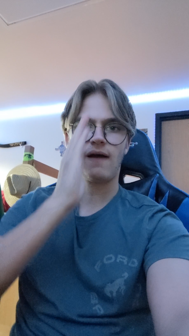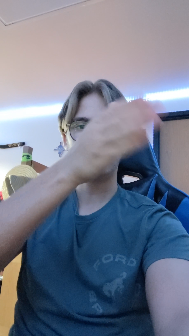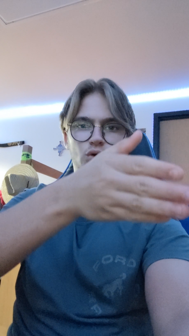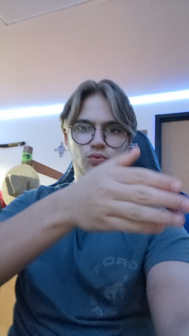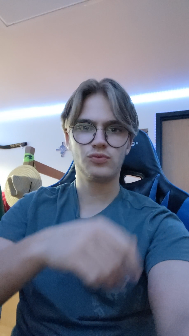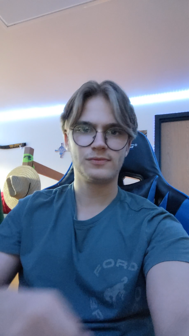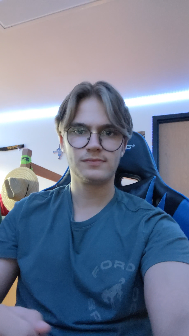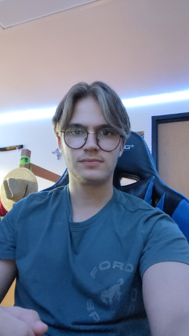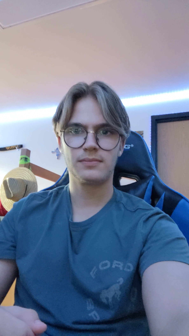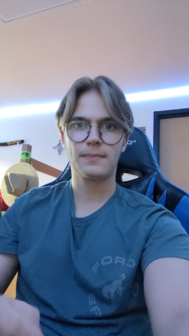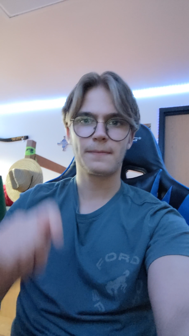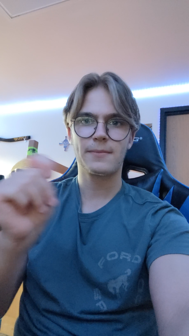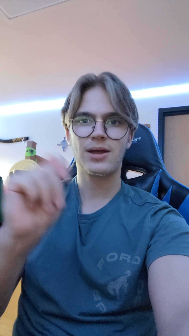bathroom